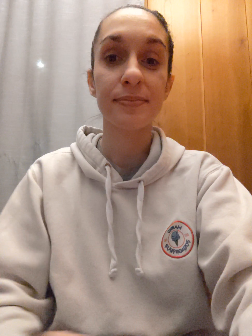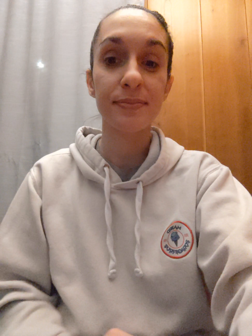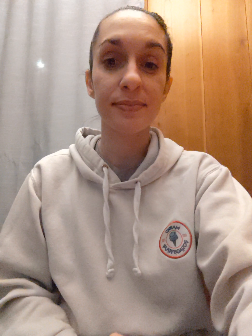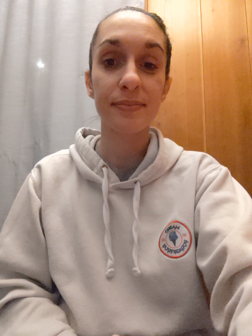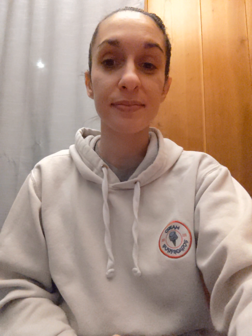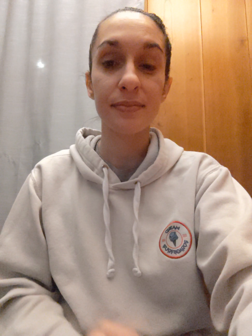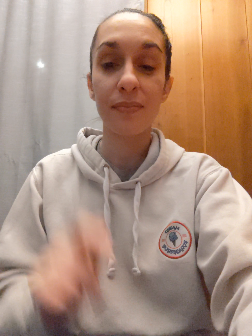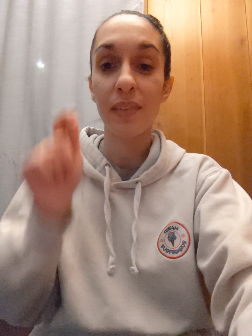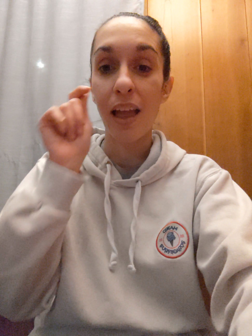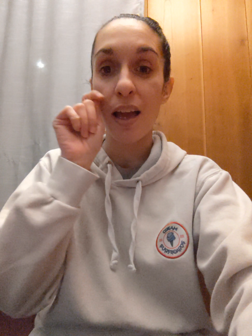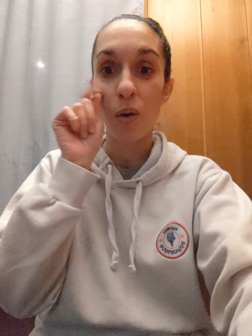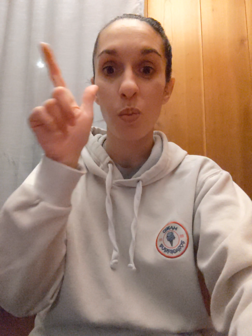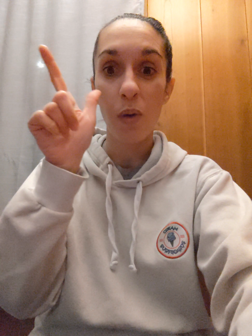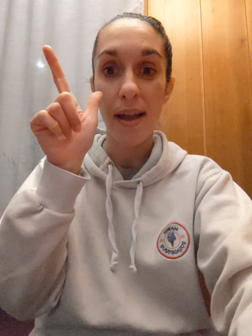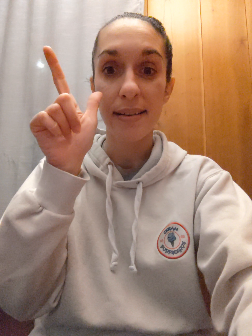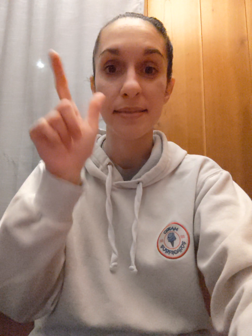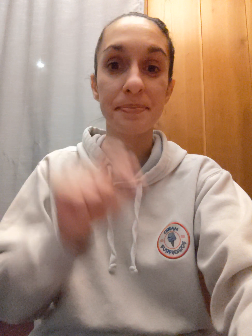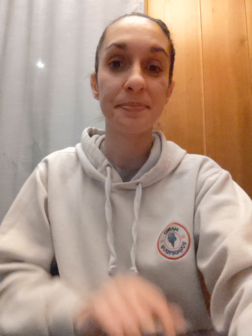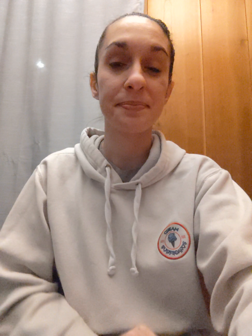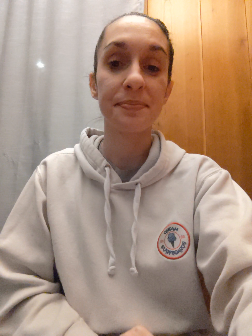awake